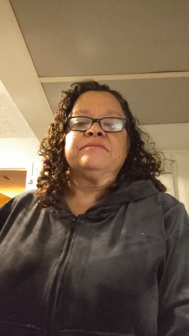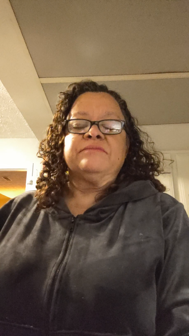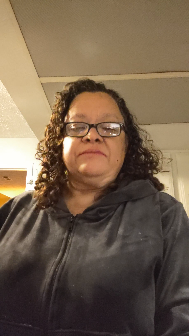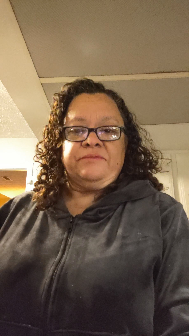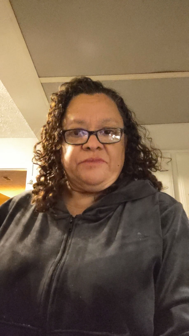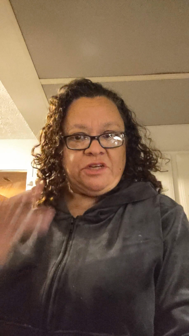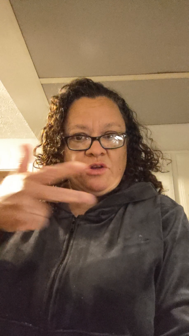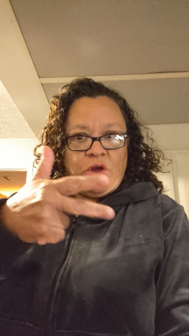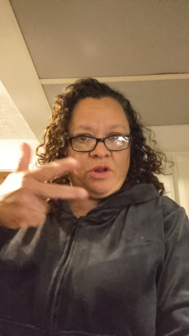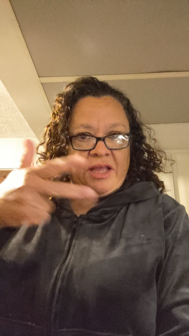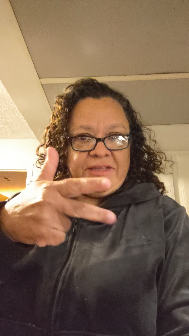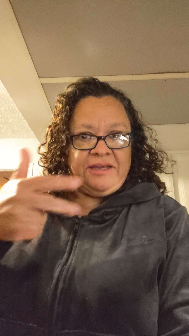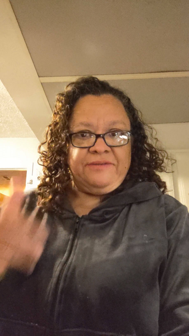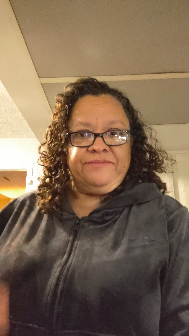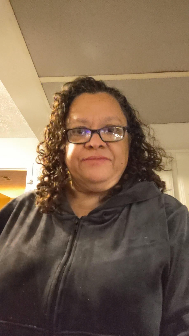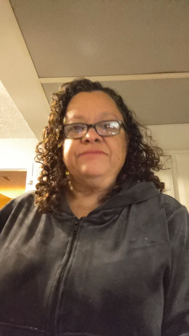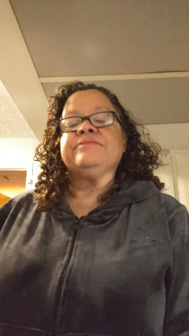garage